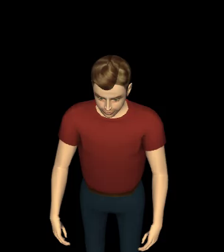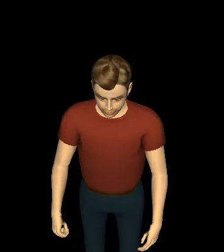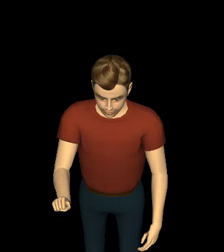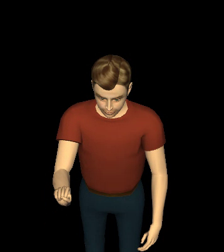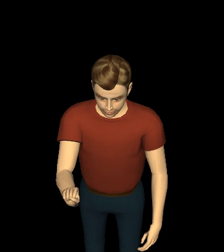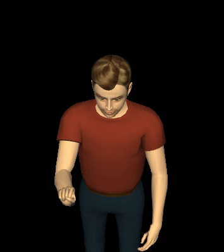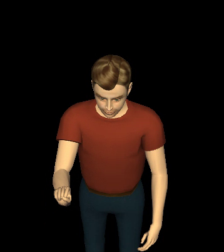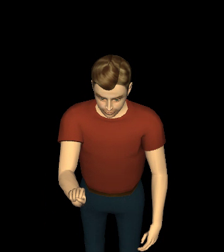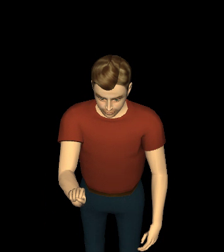أخت